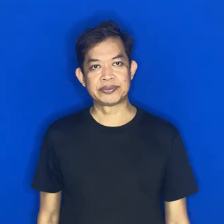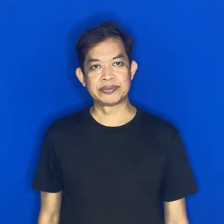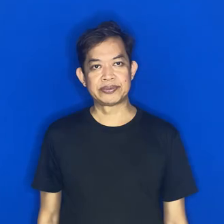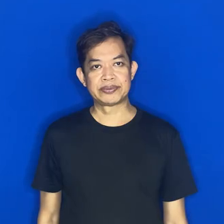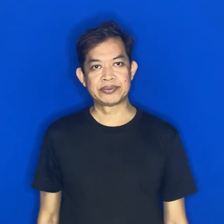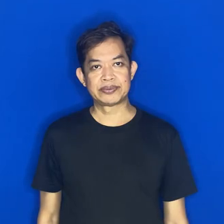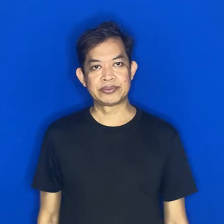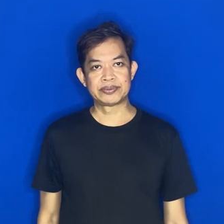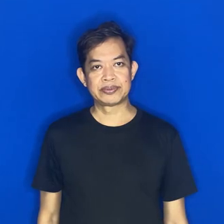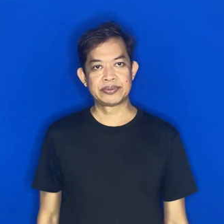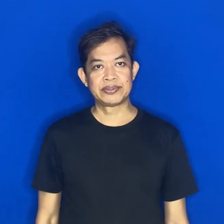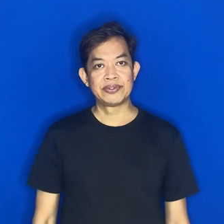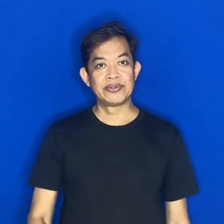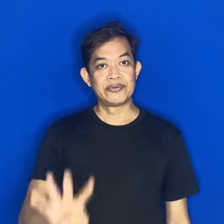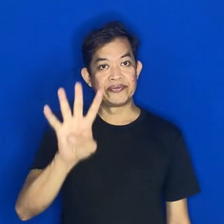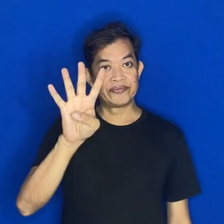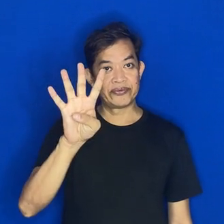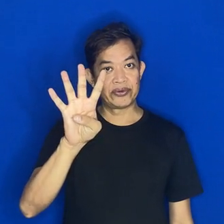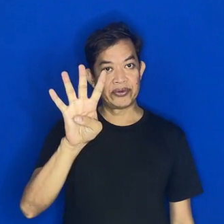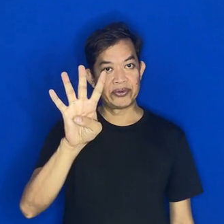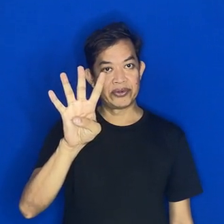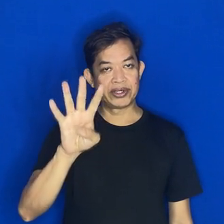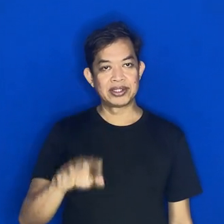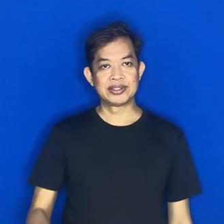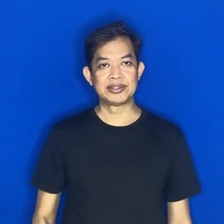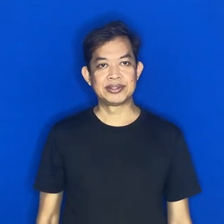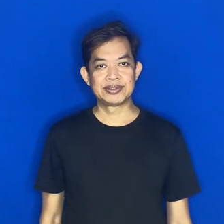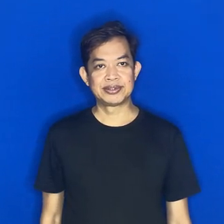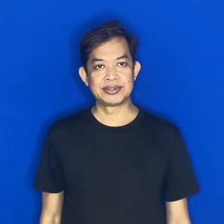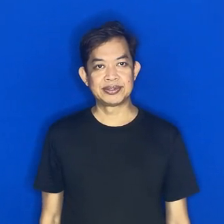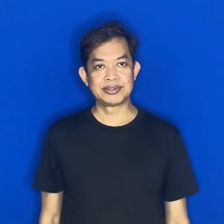seven